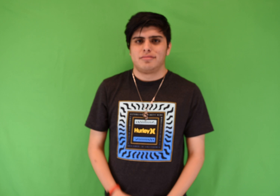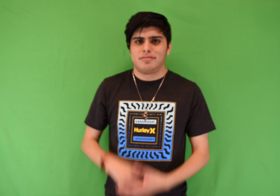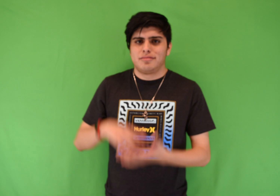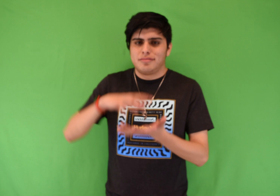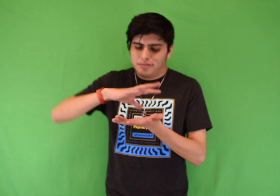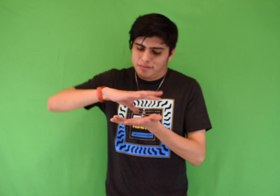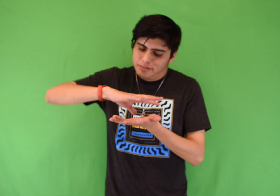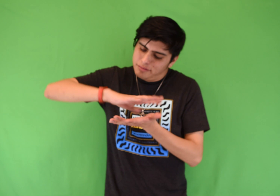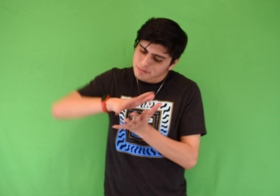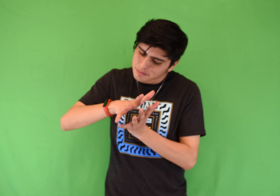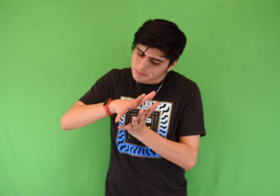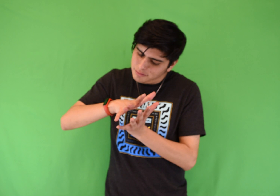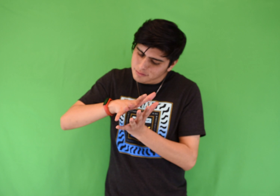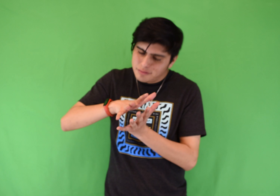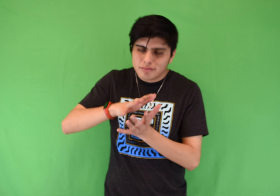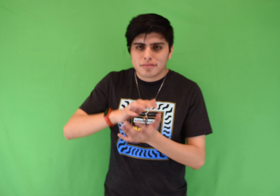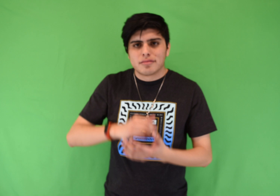presionar